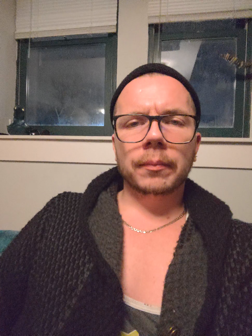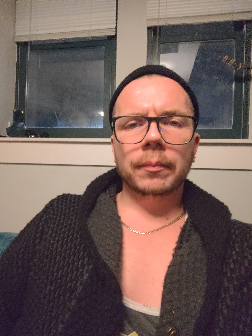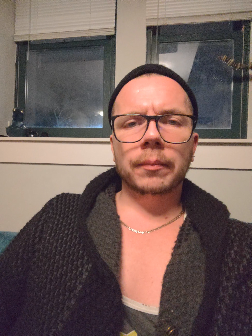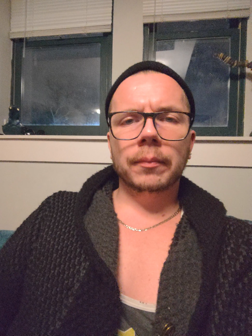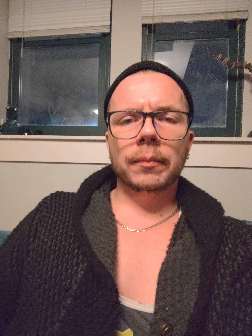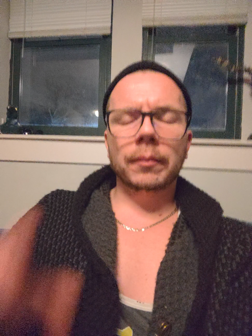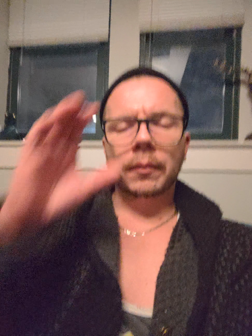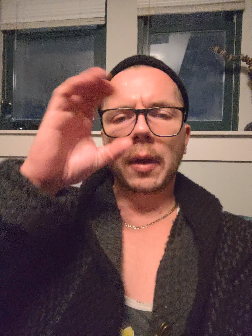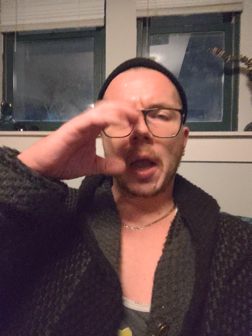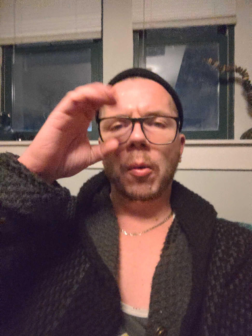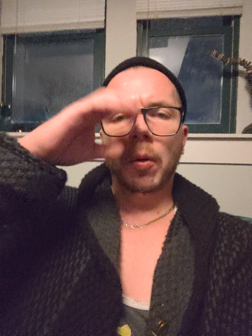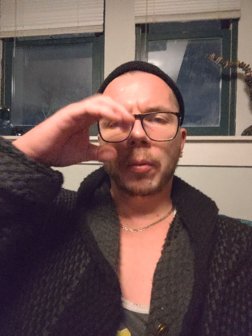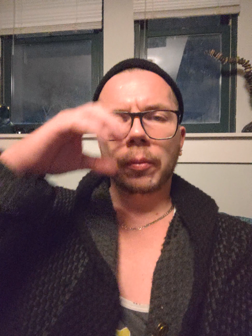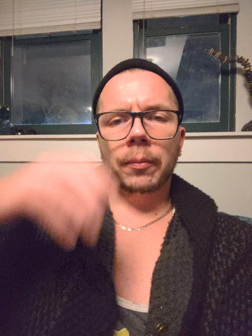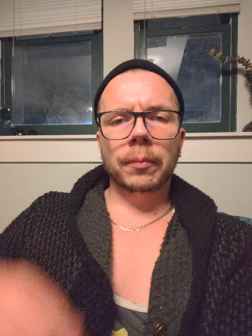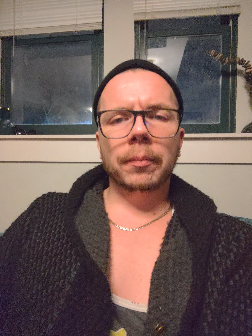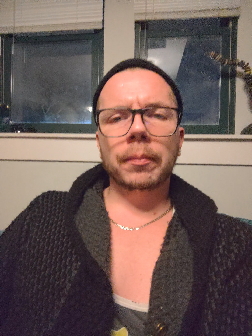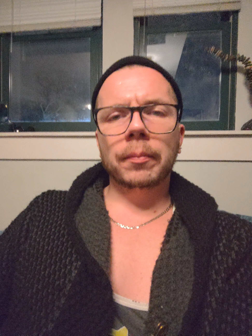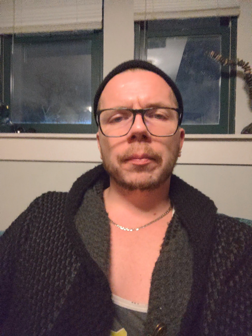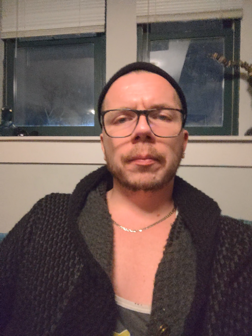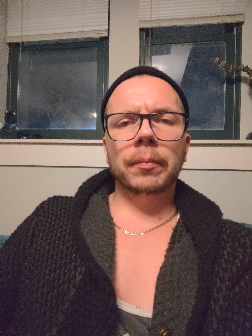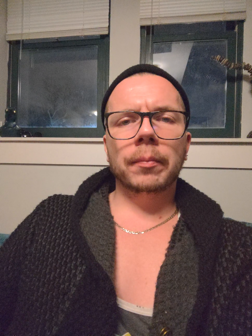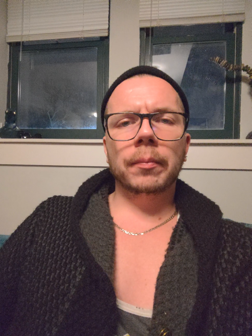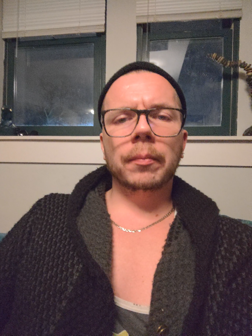owl